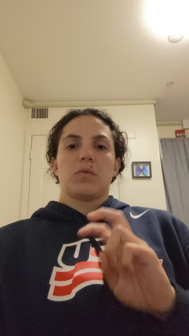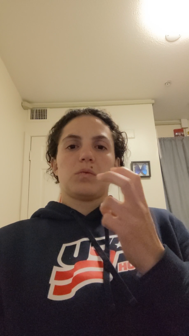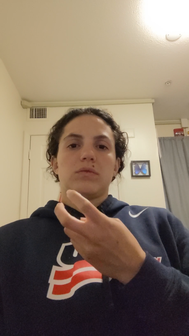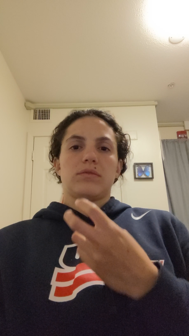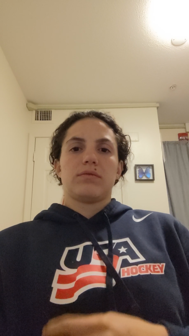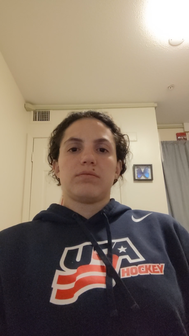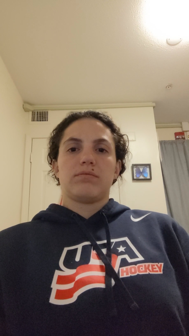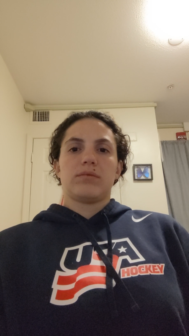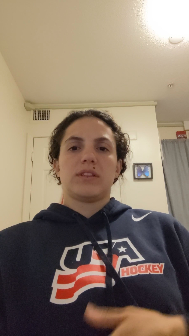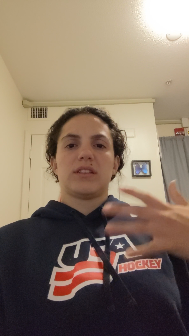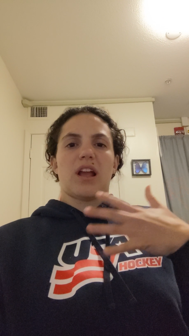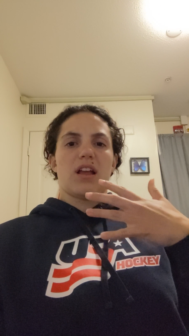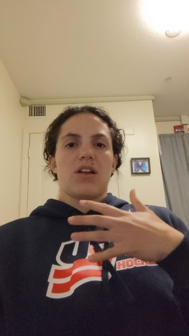scared